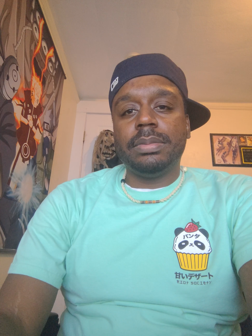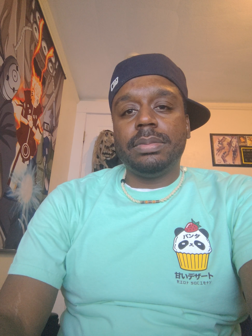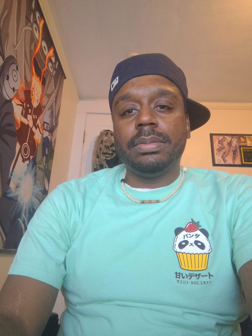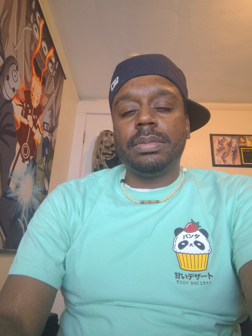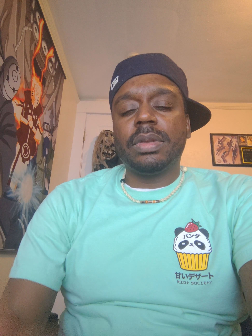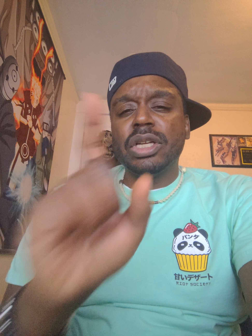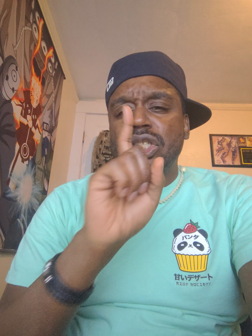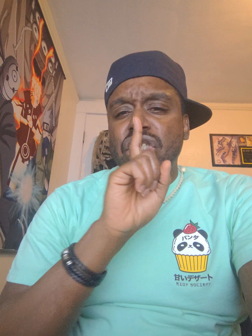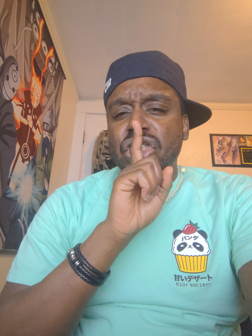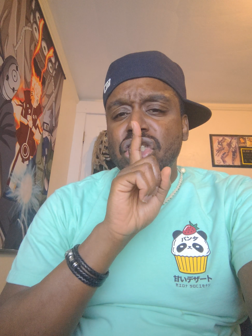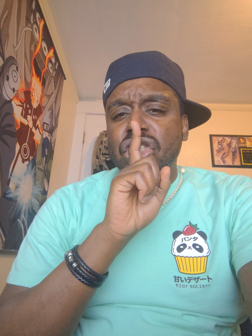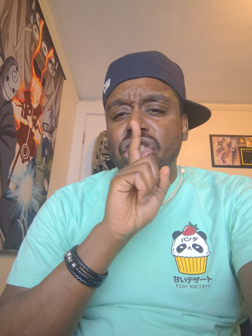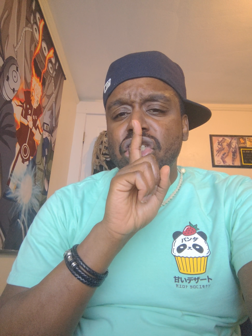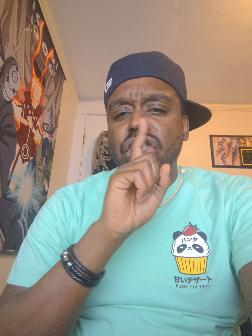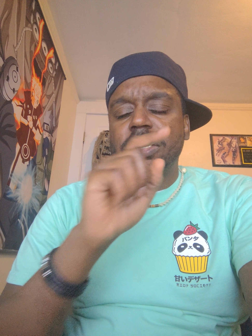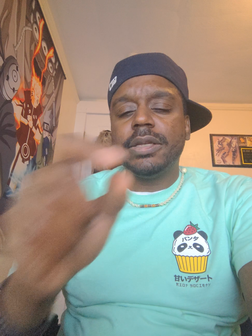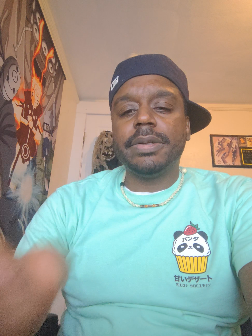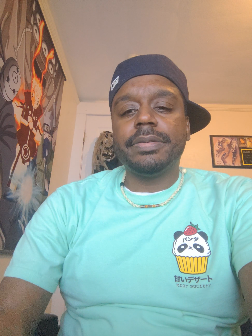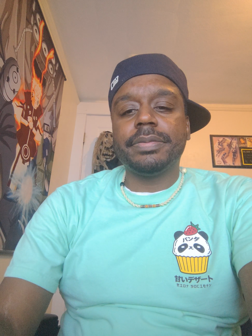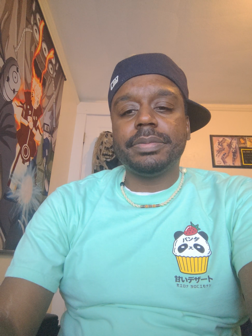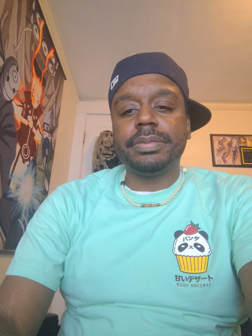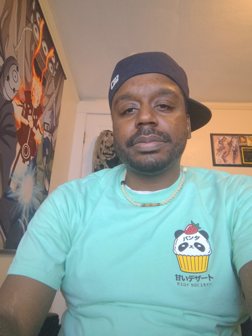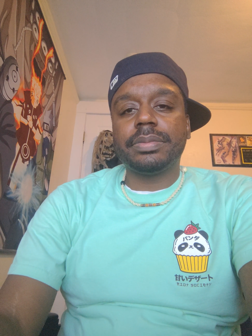shhh